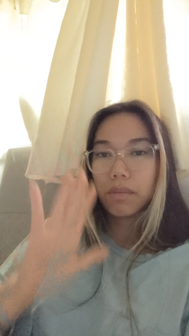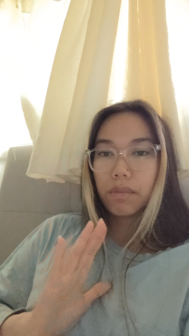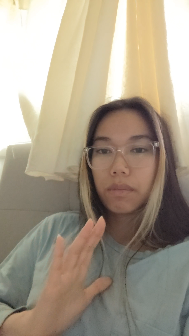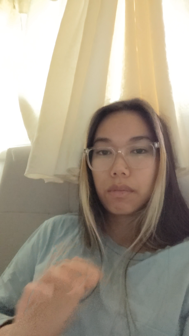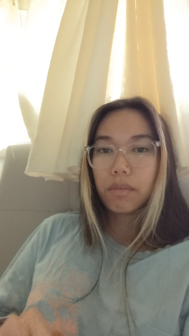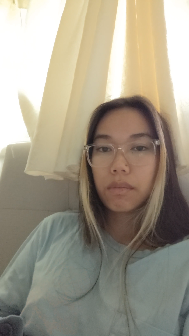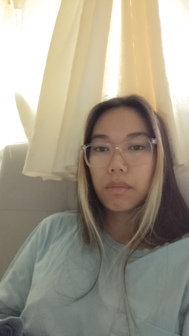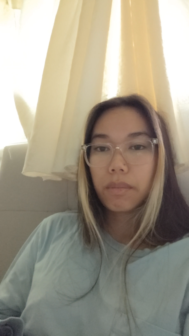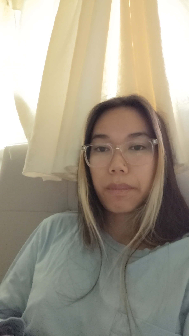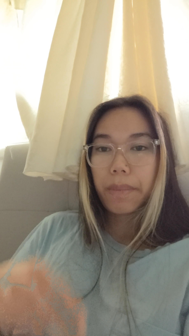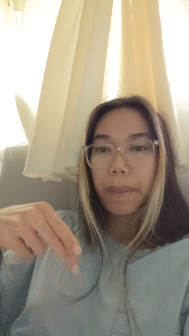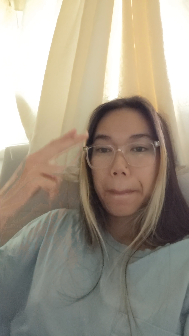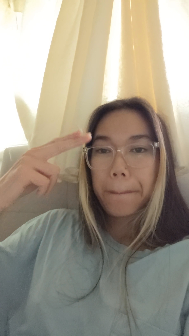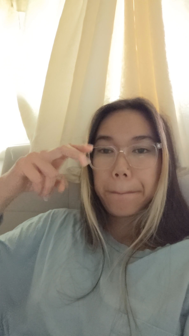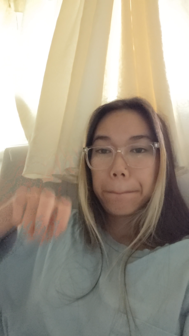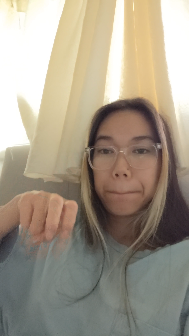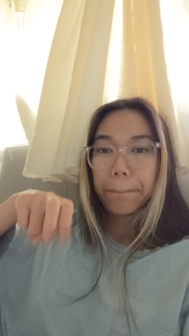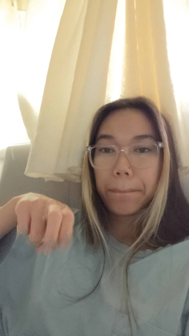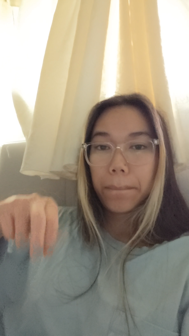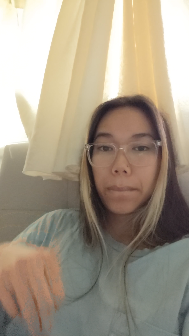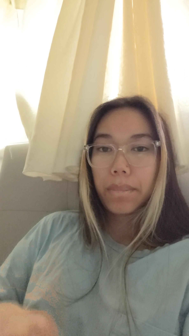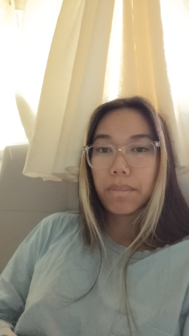high chair